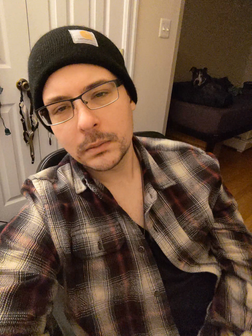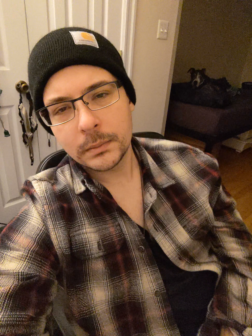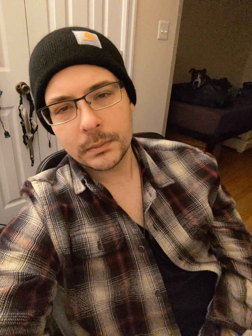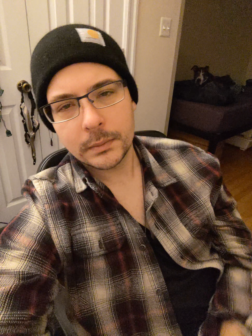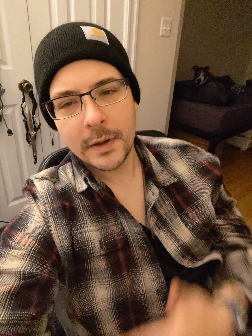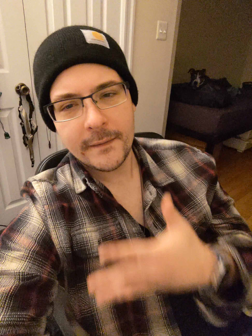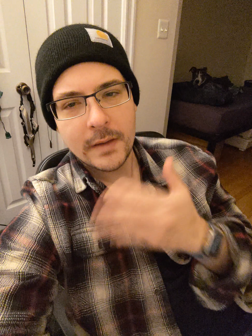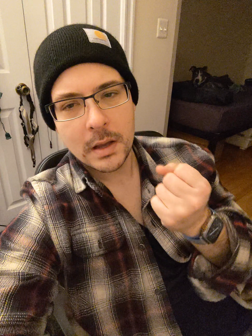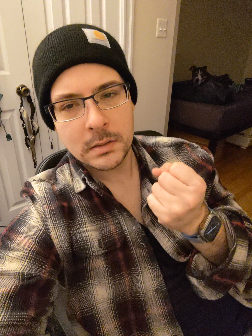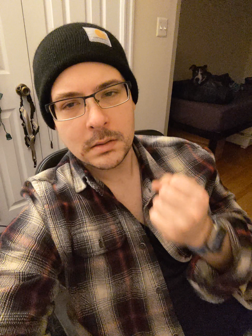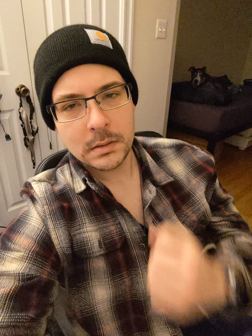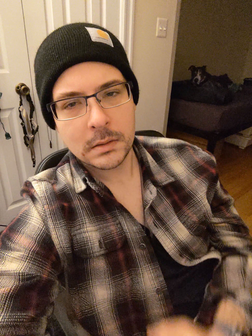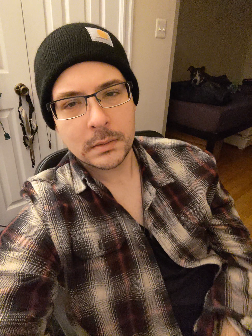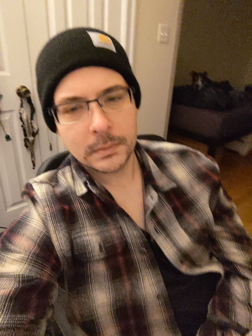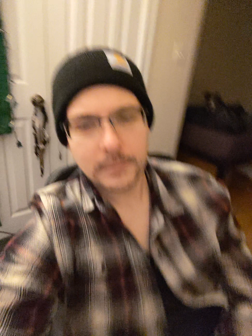fast